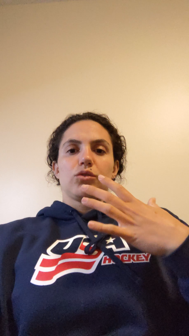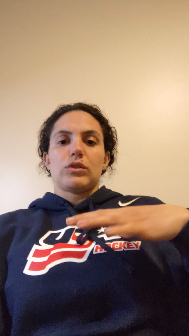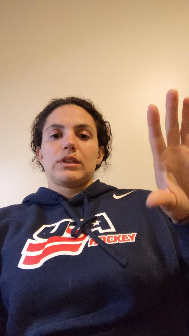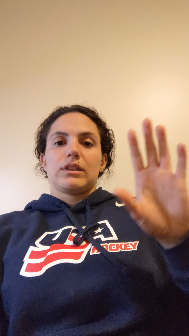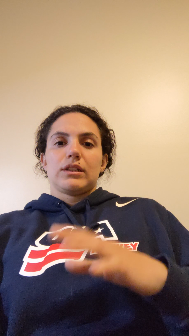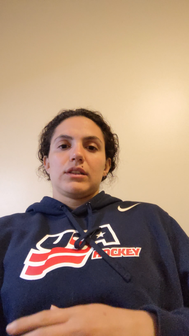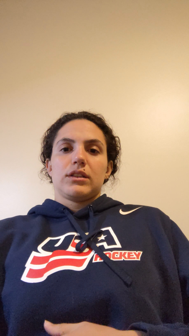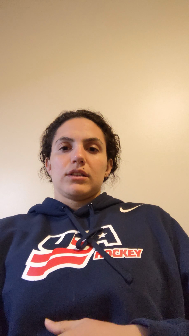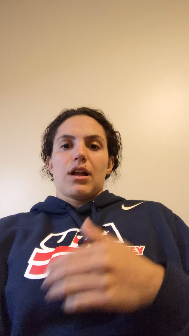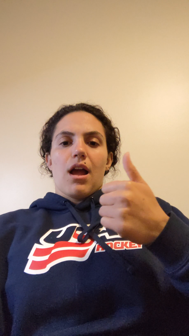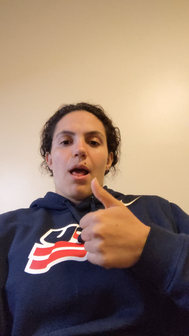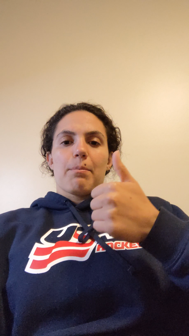help